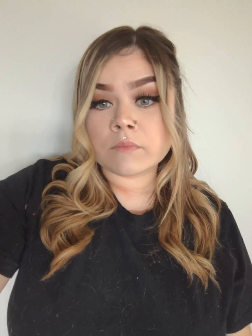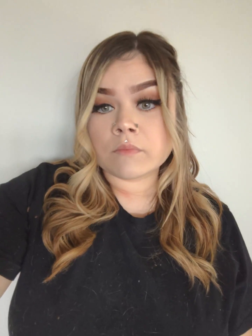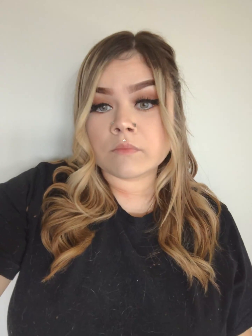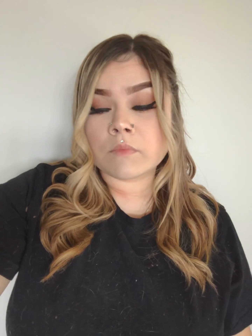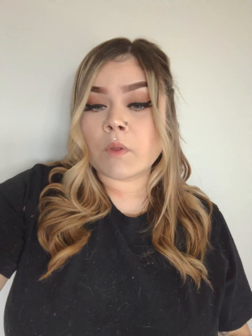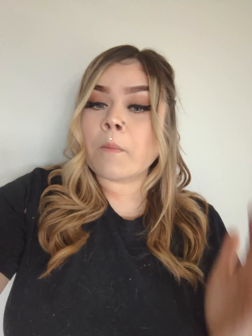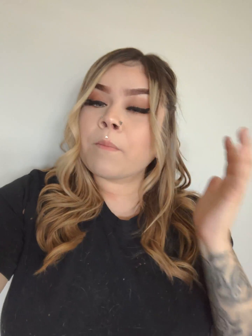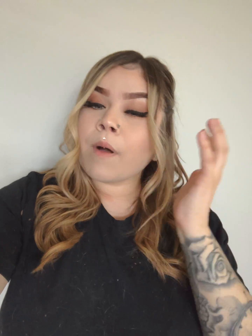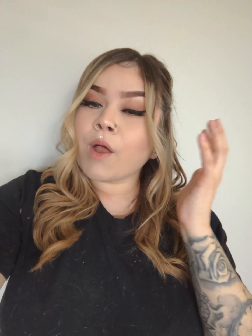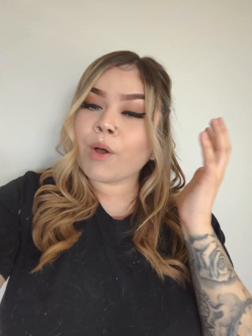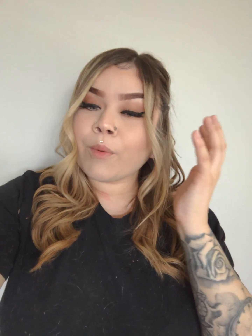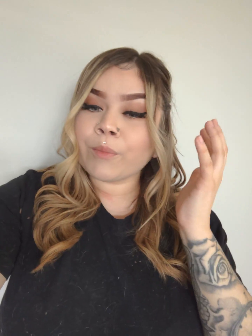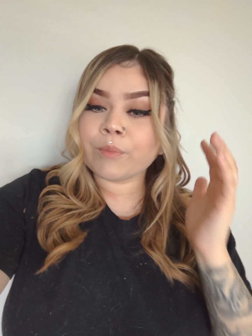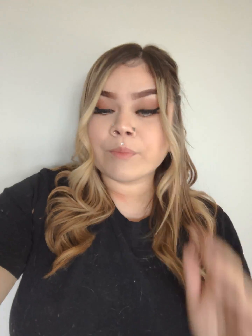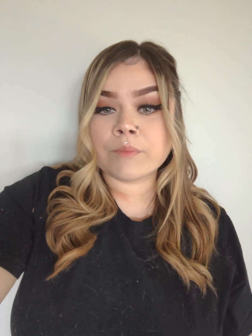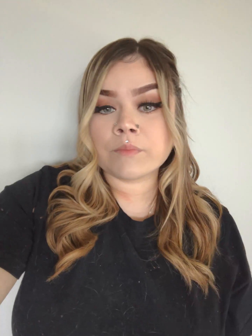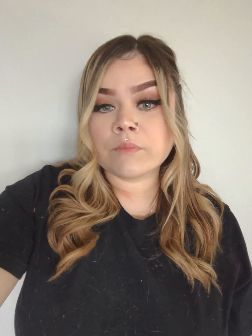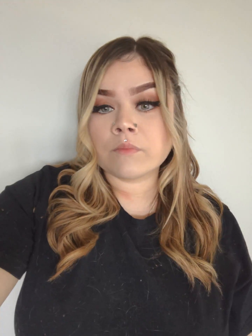pillow